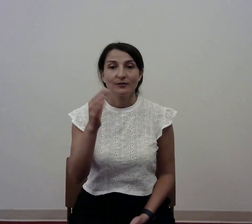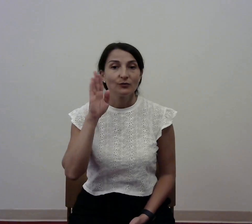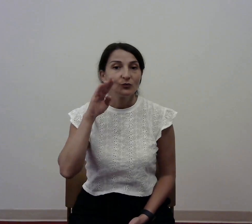su